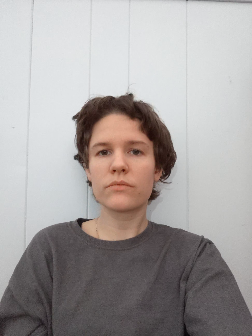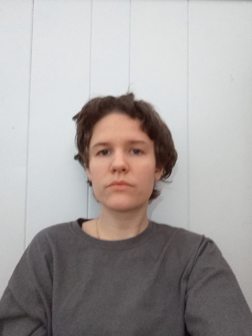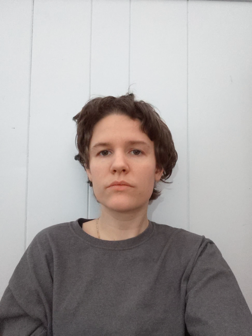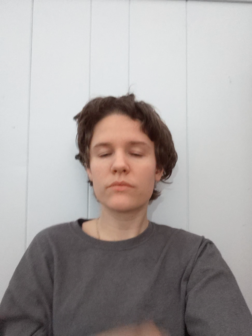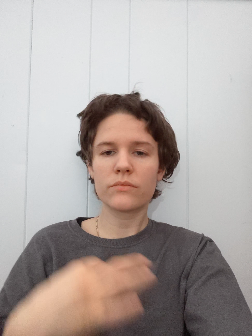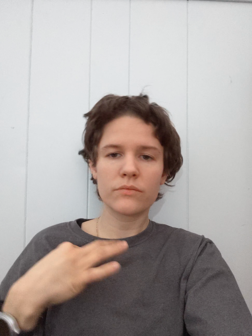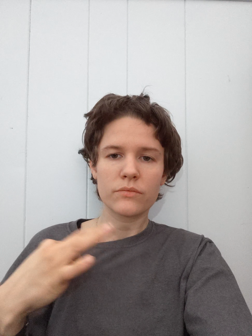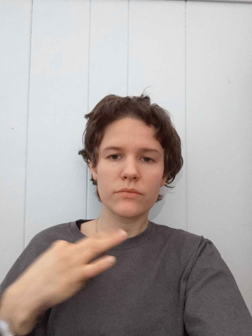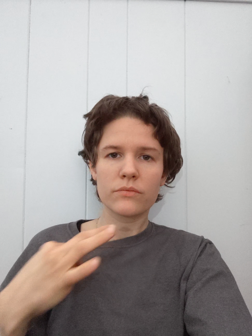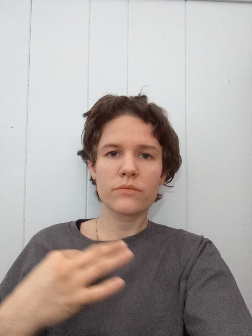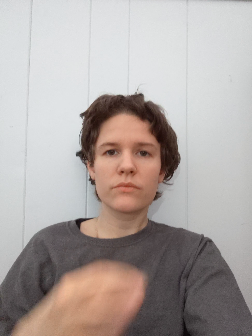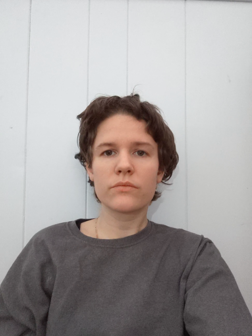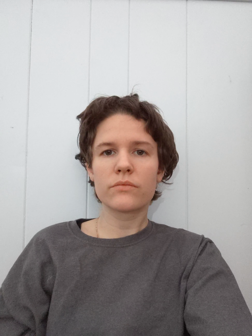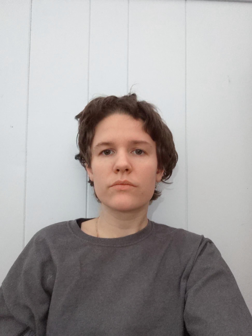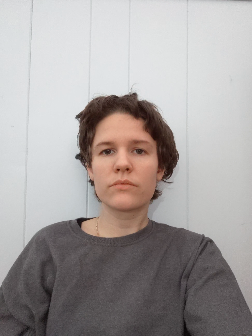shirt